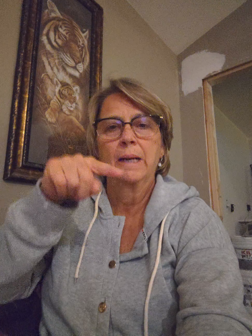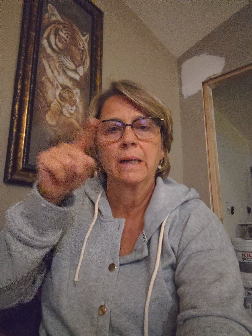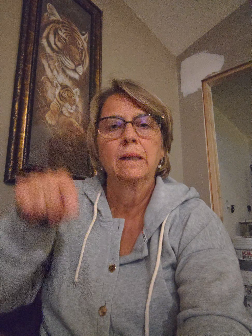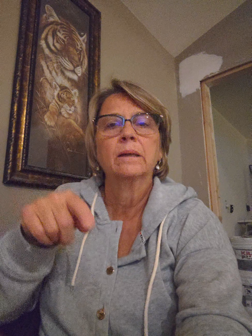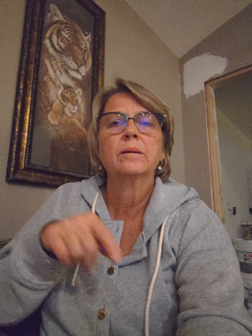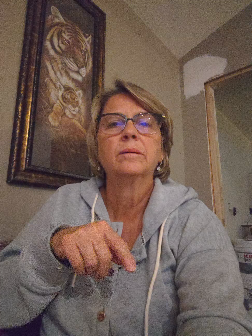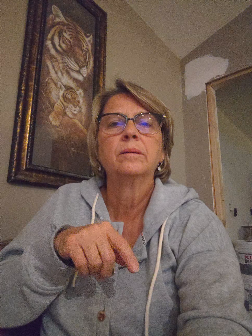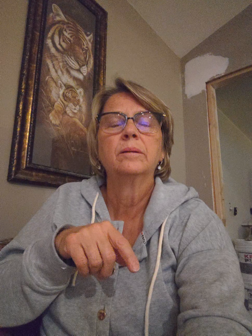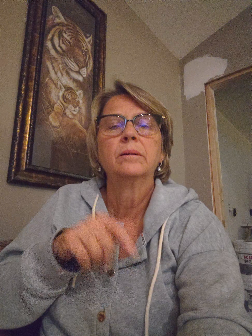mitten